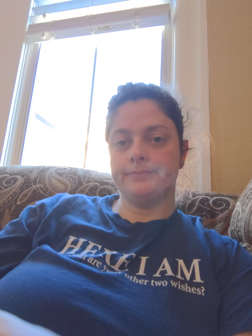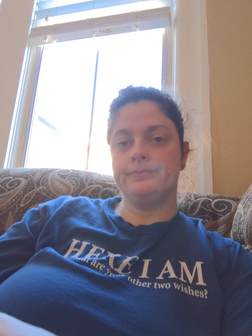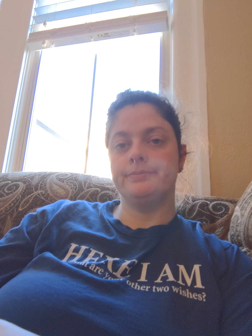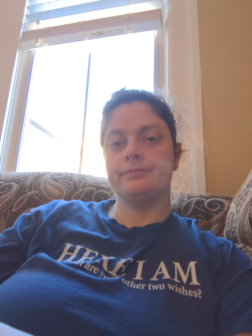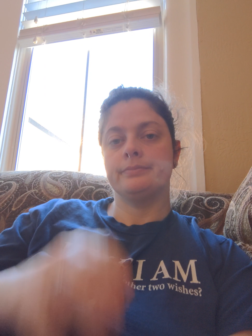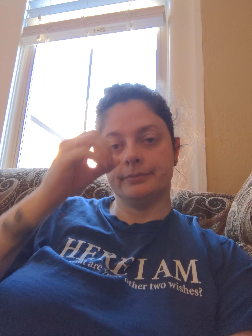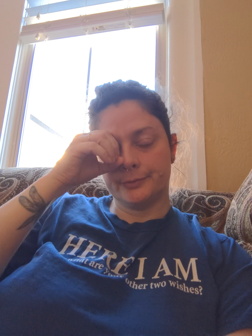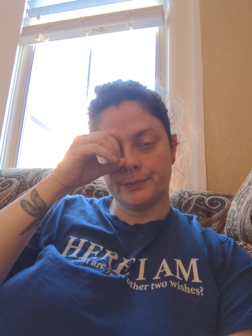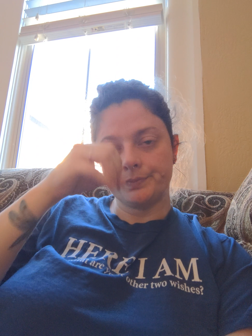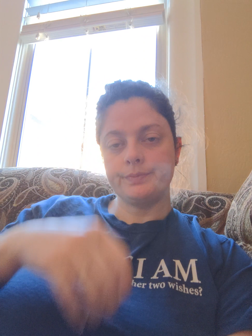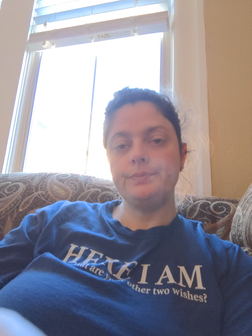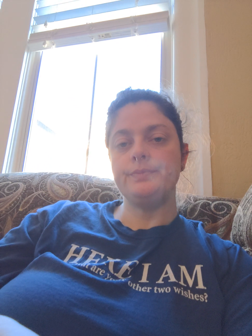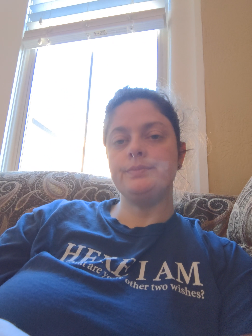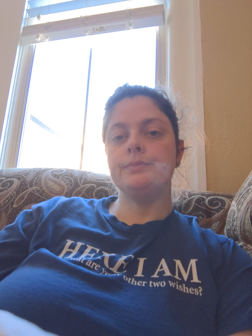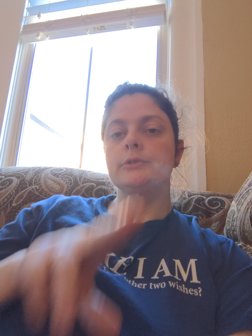owl